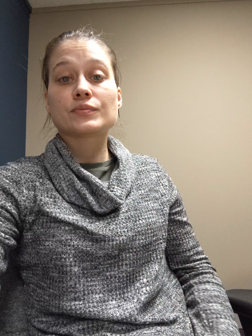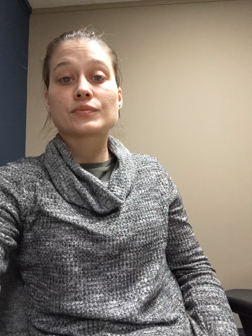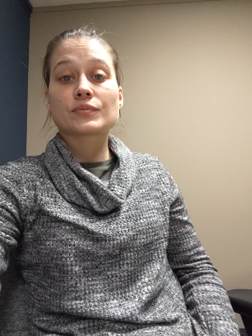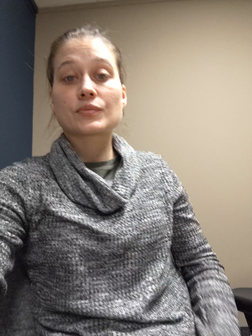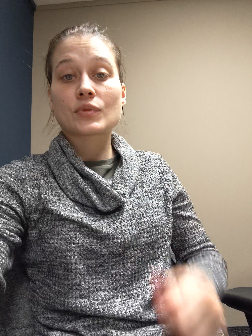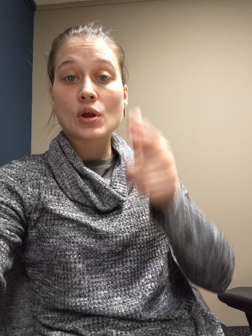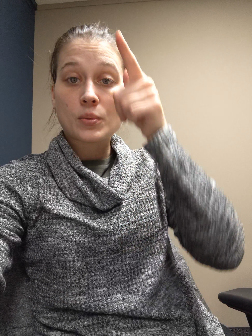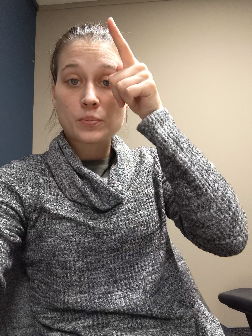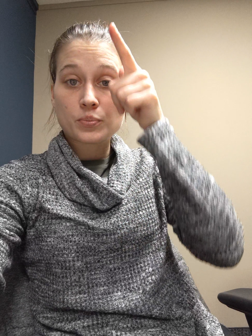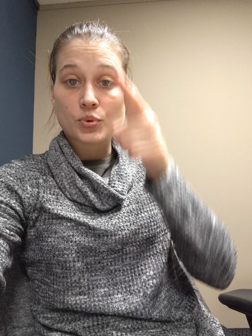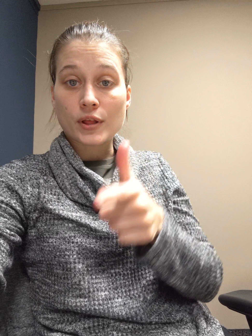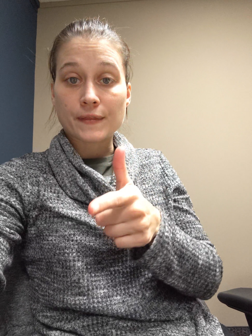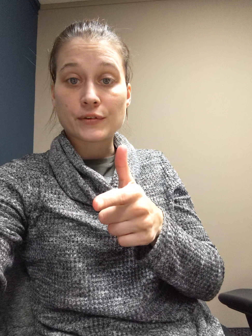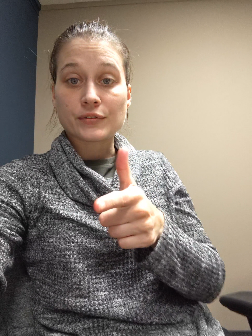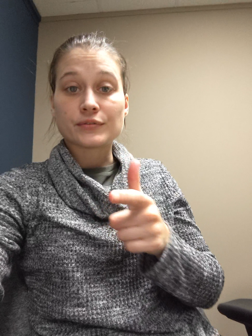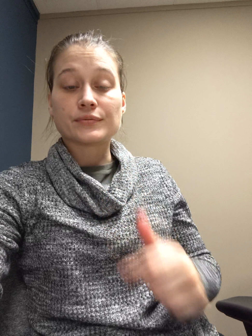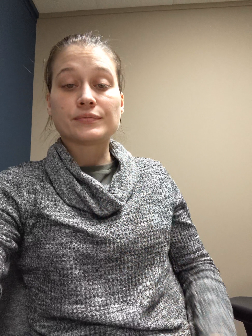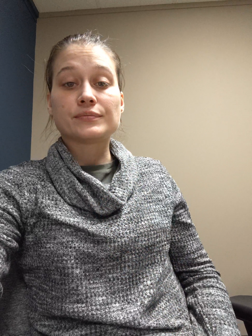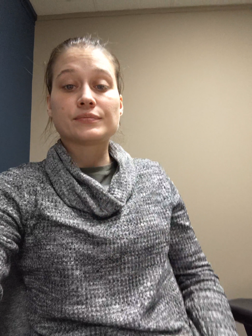brother